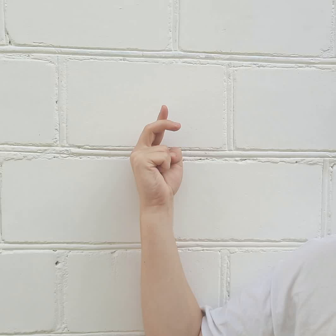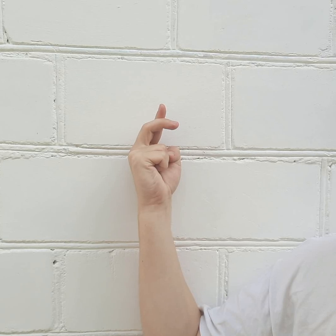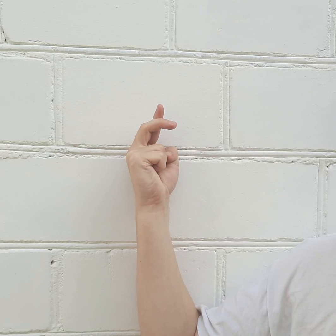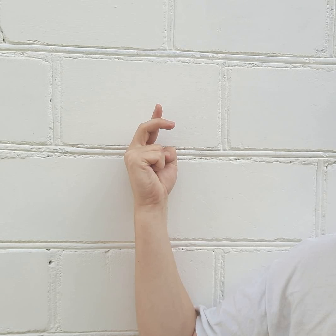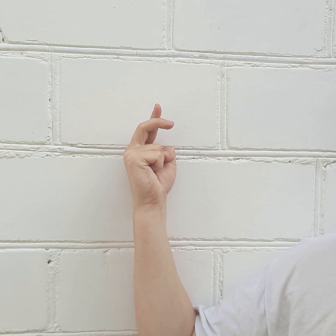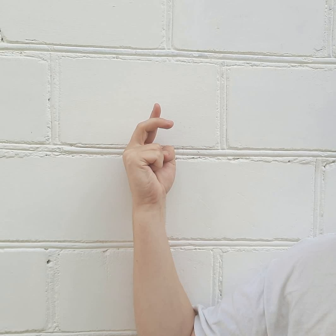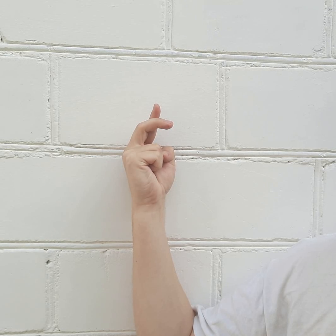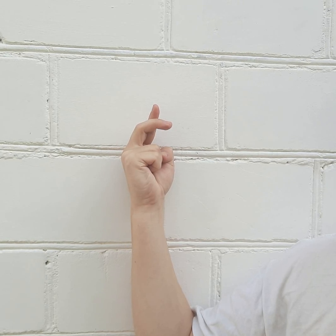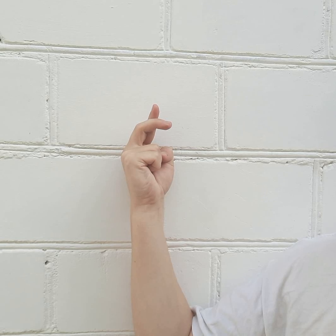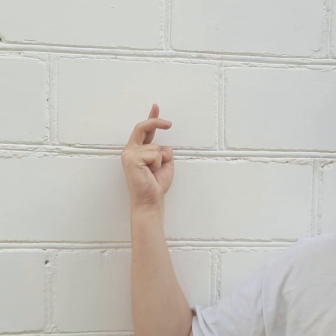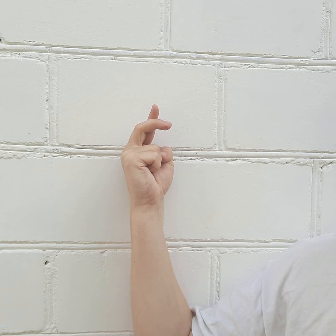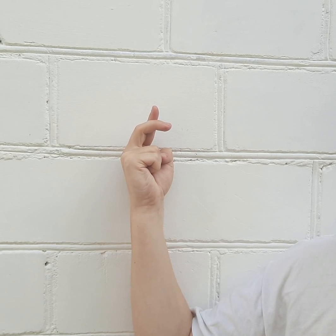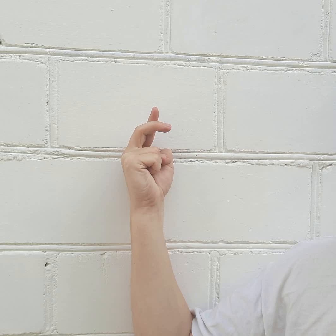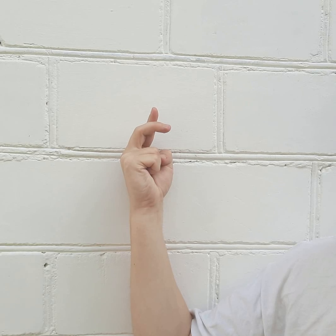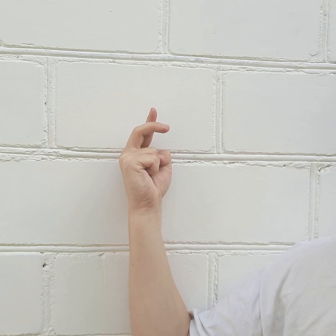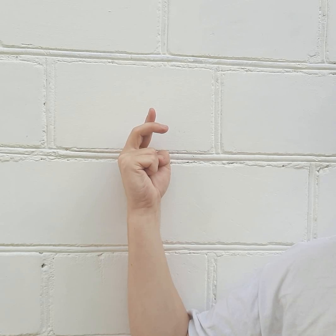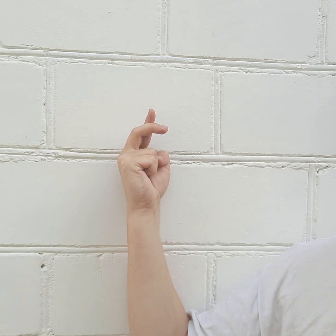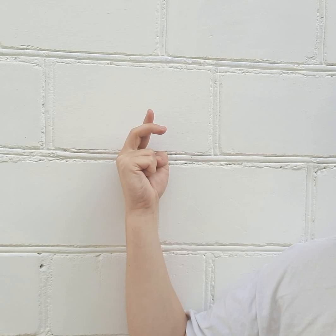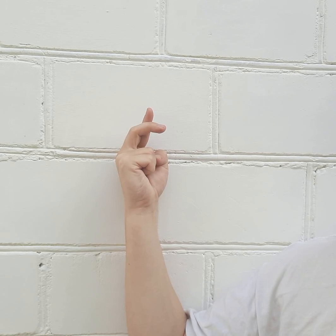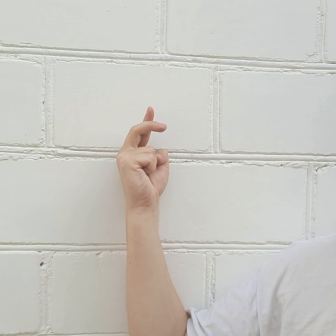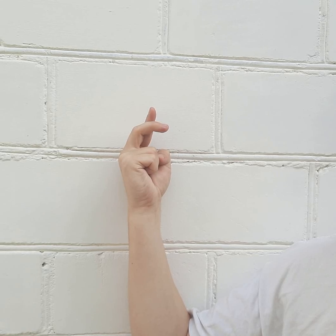Б